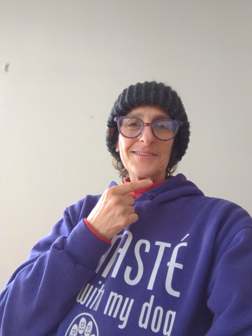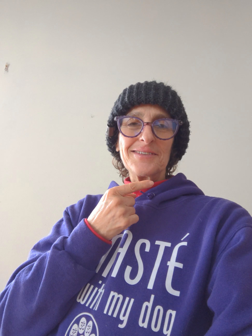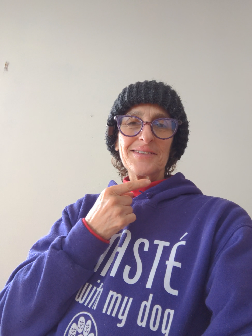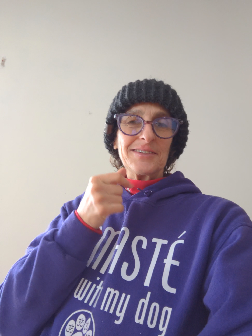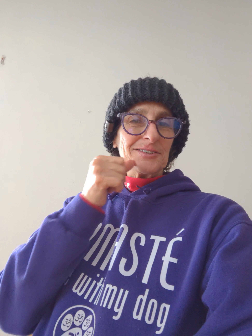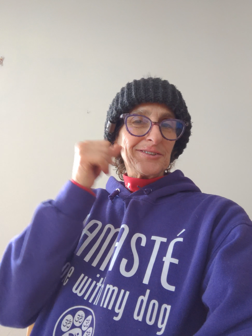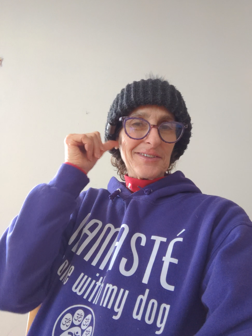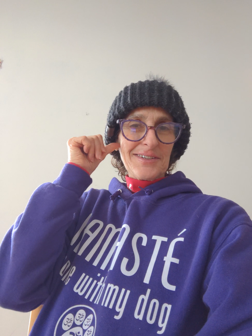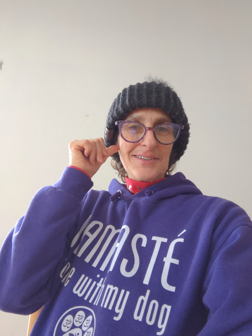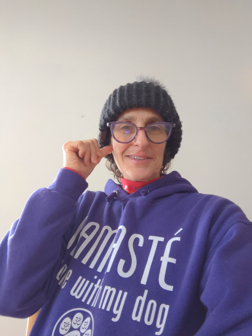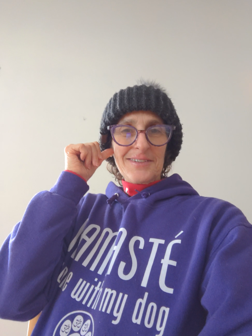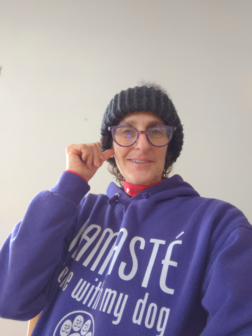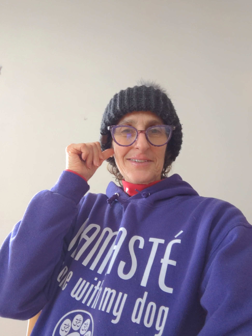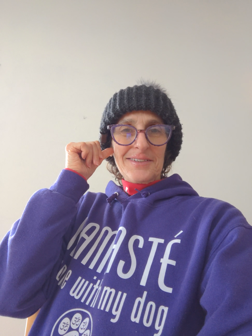yesterday